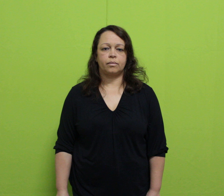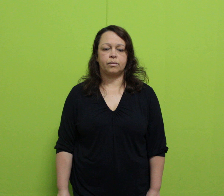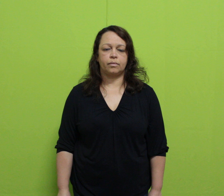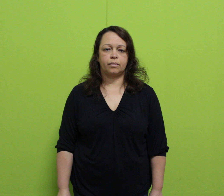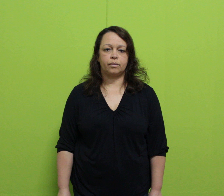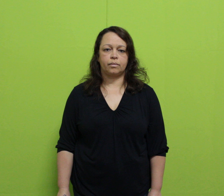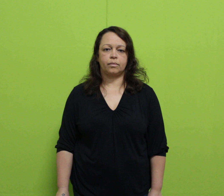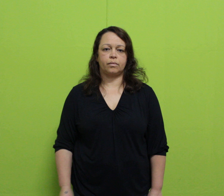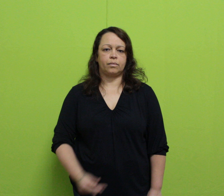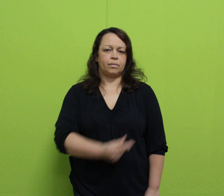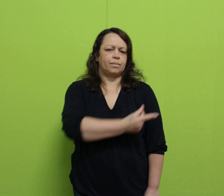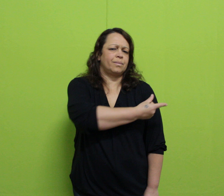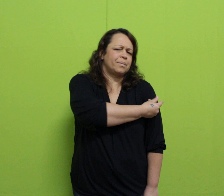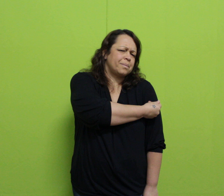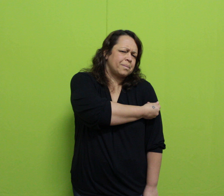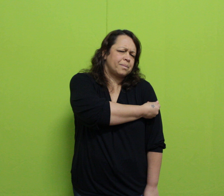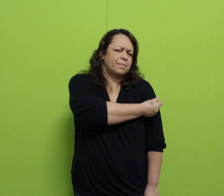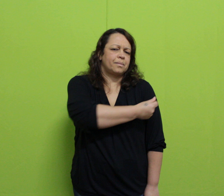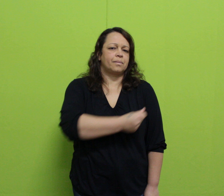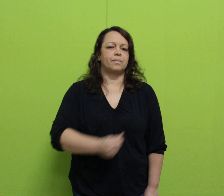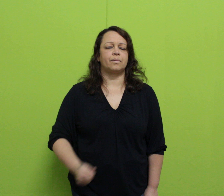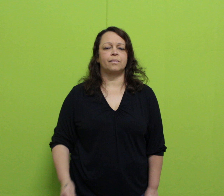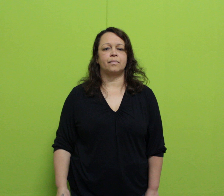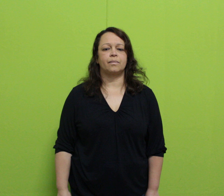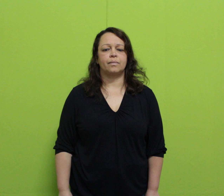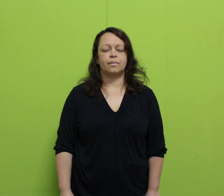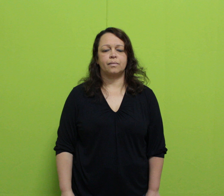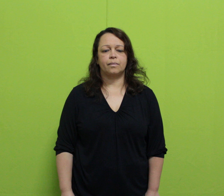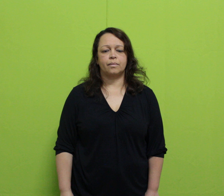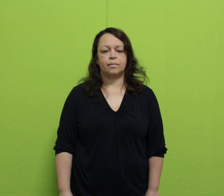vacina